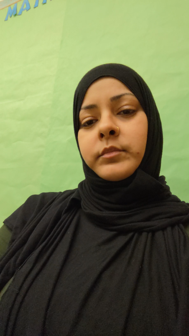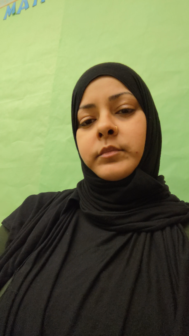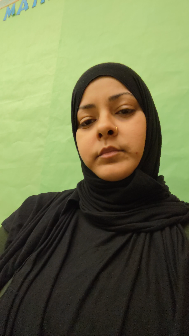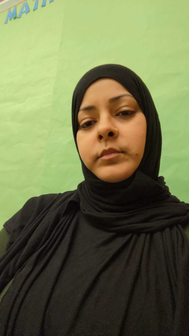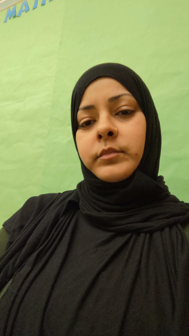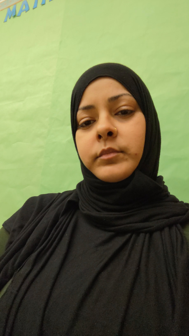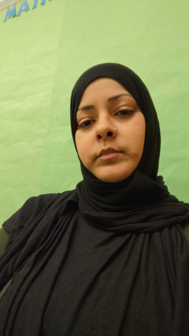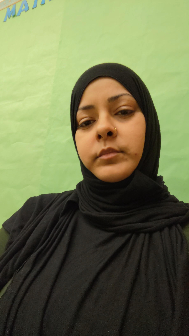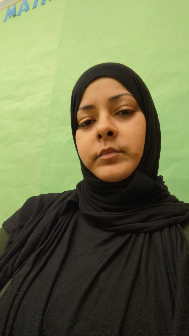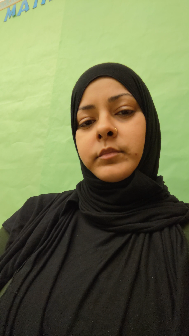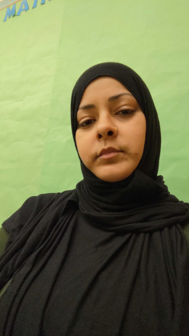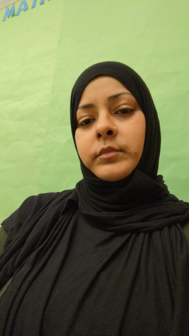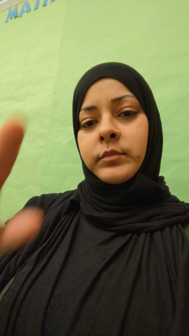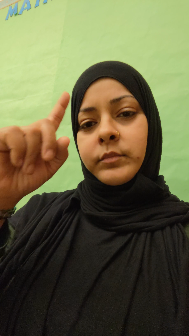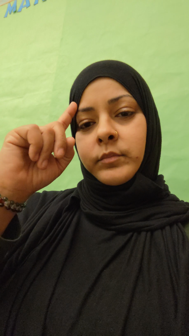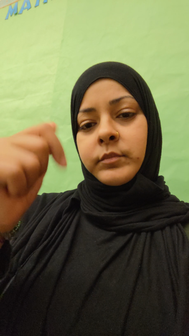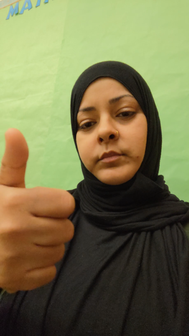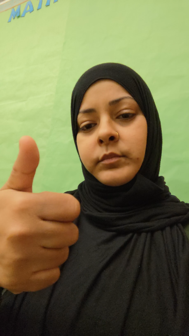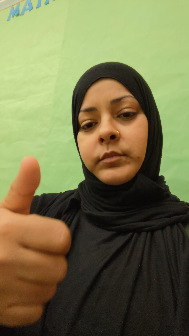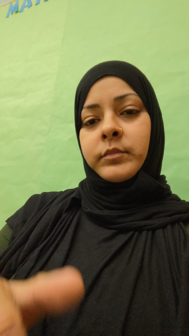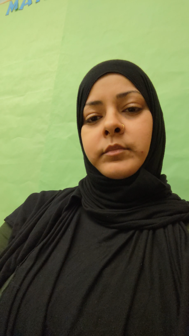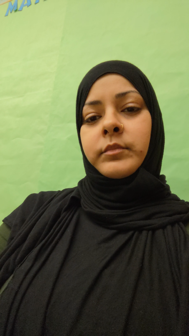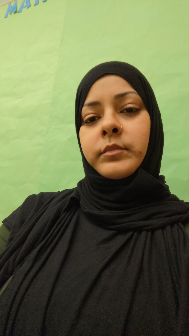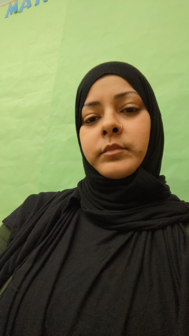dime